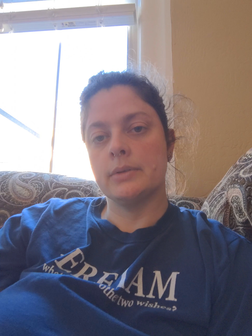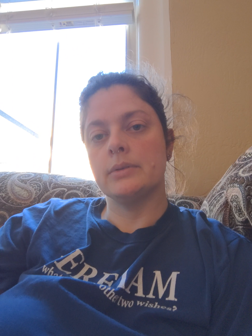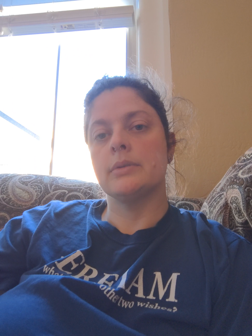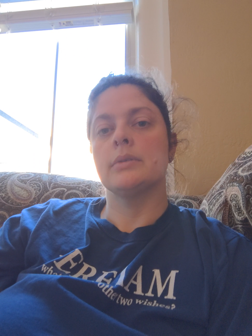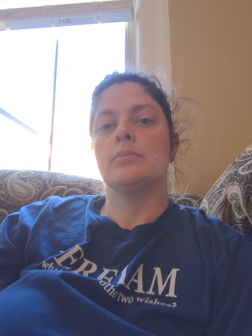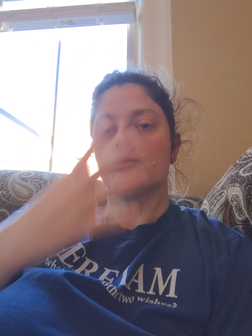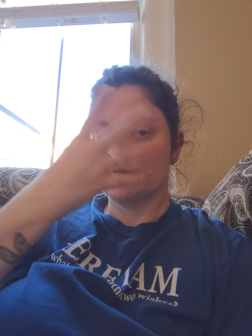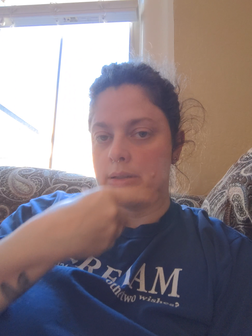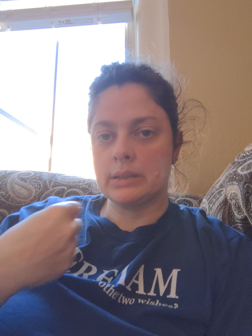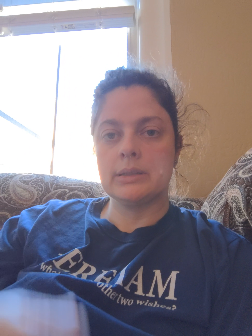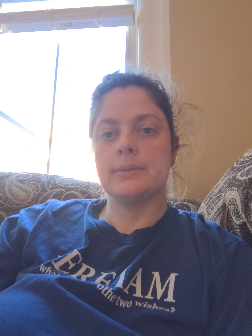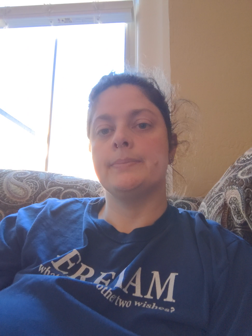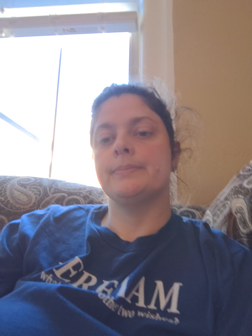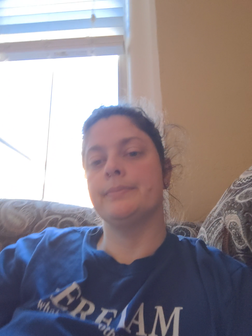pretty